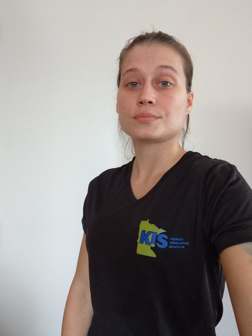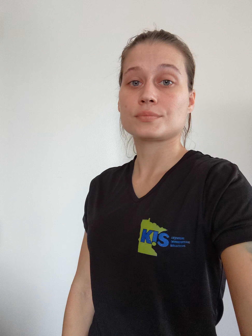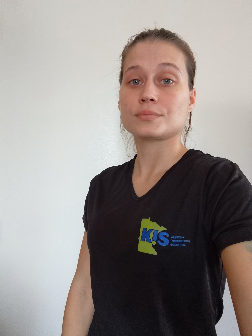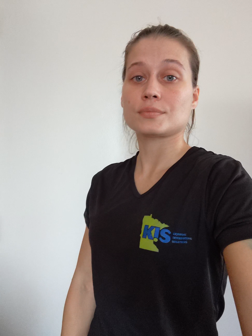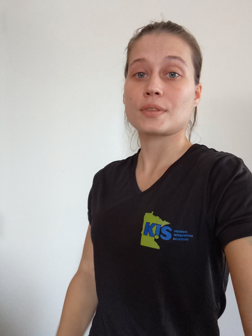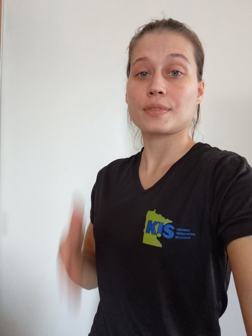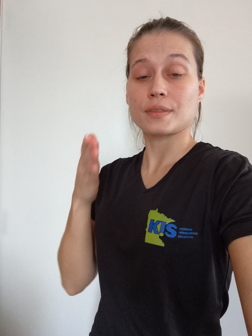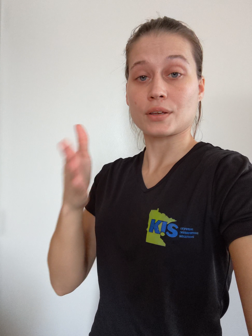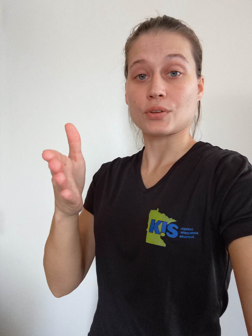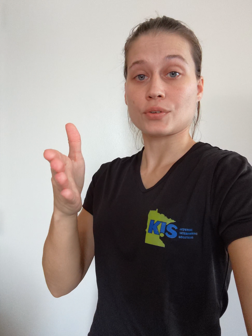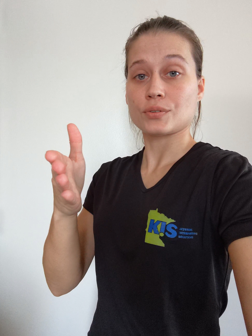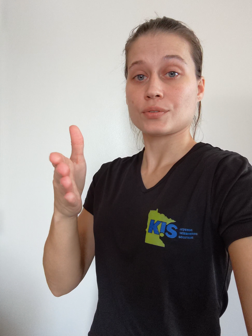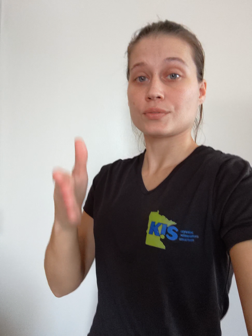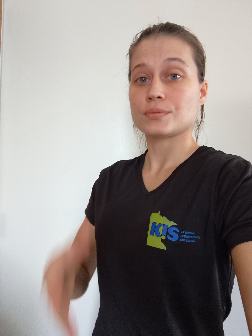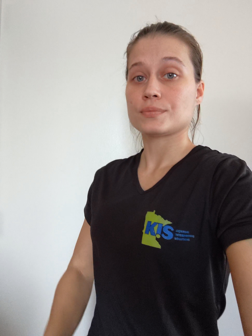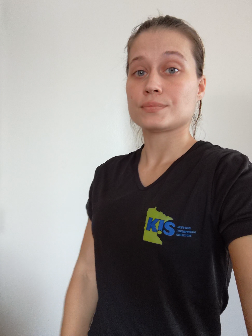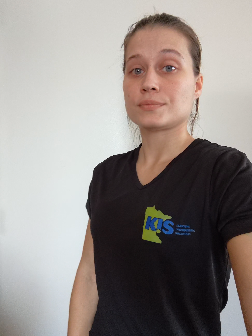there